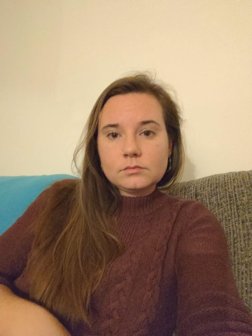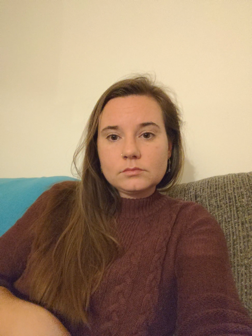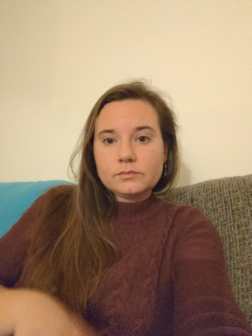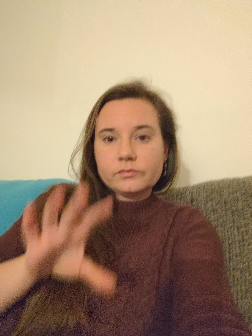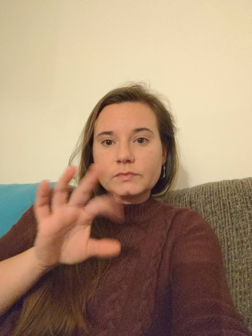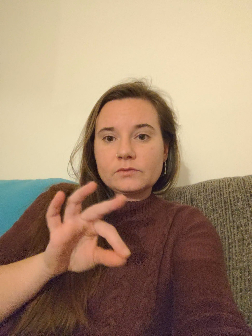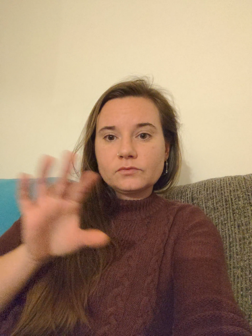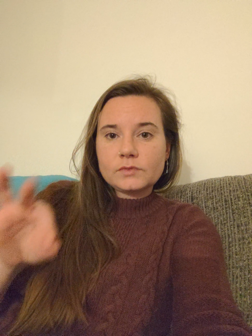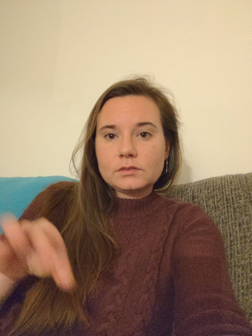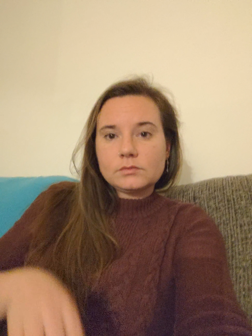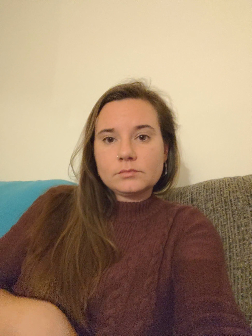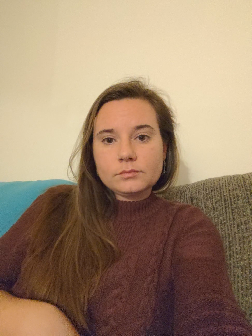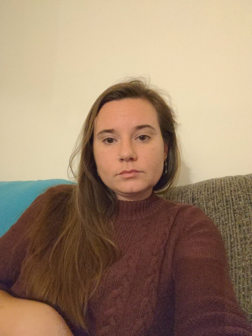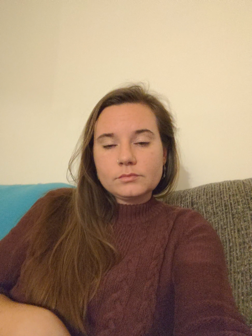french fries